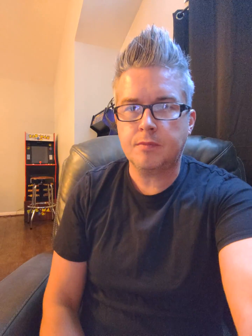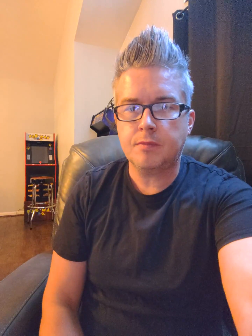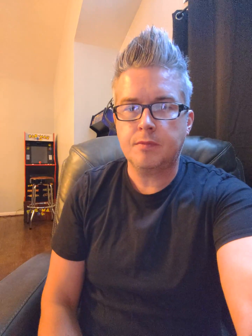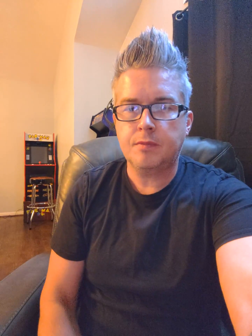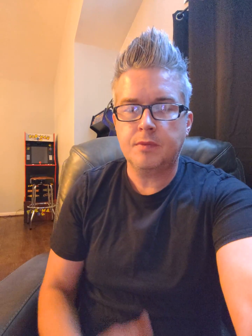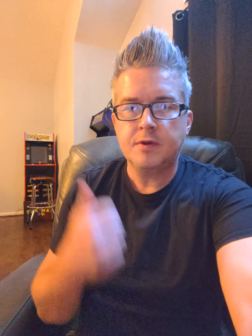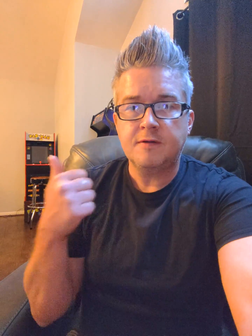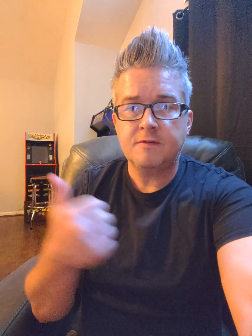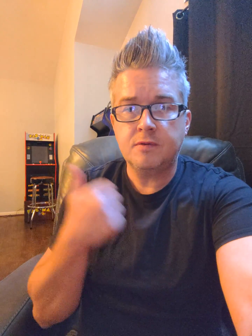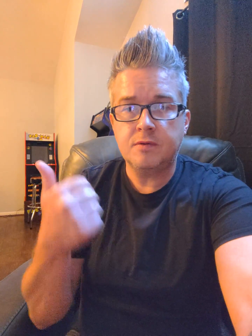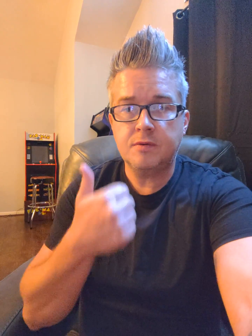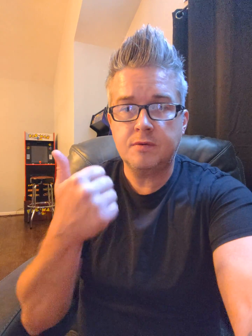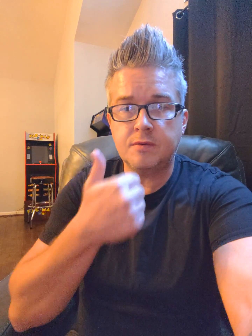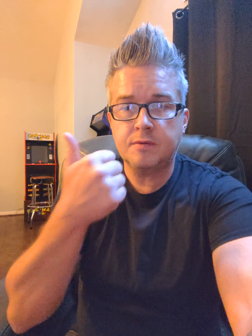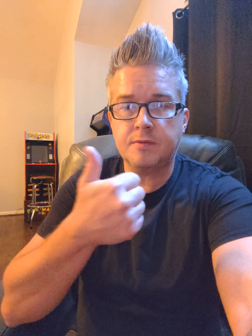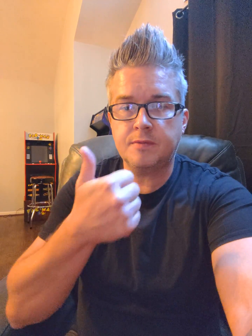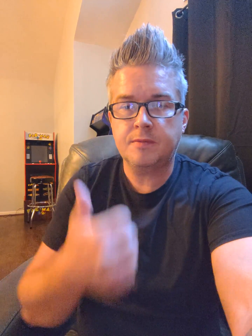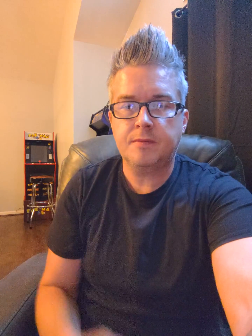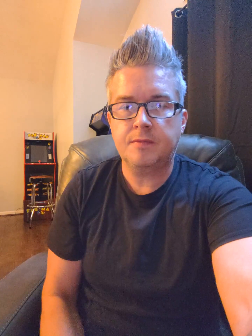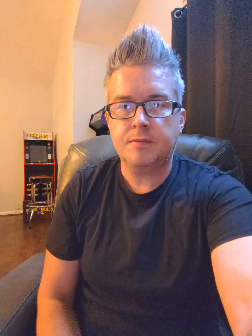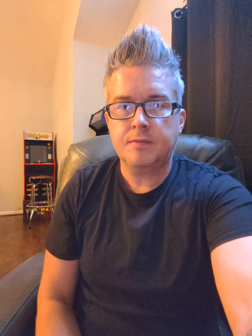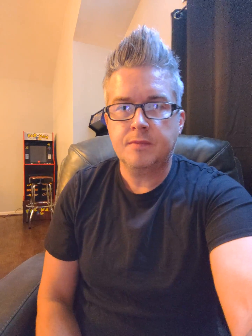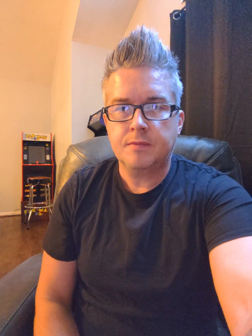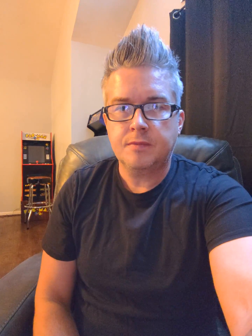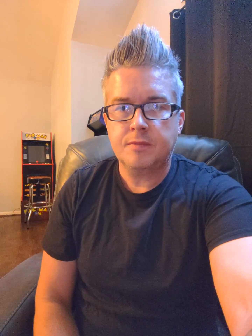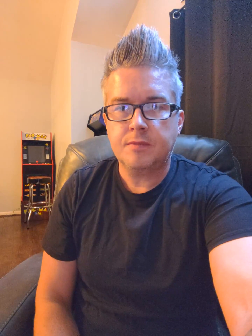chase